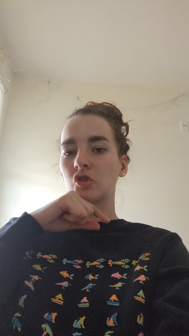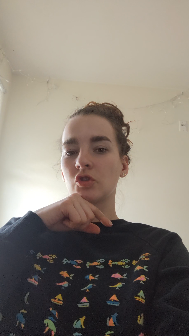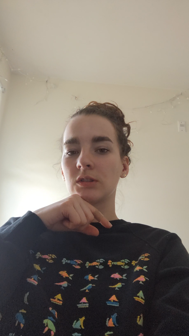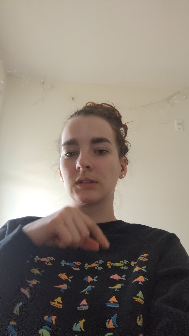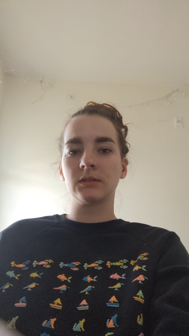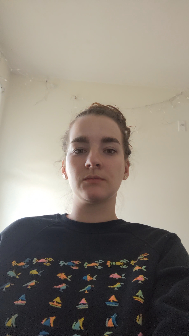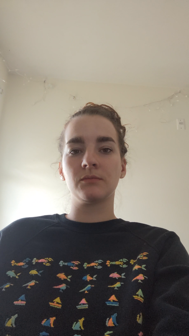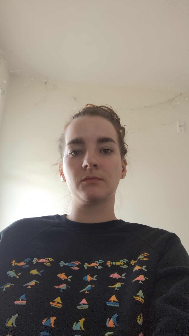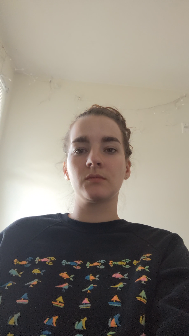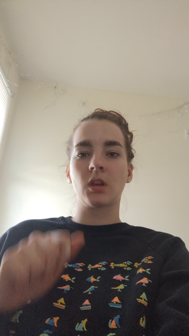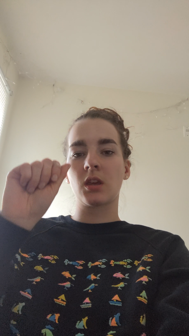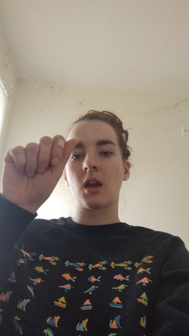knock